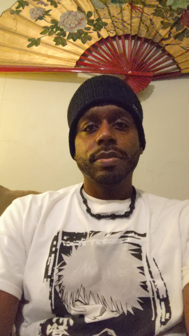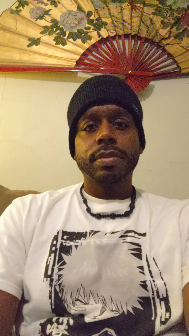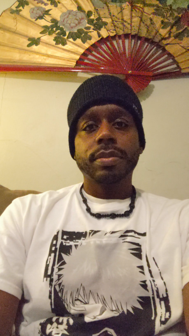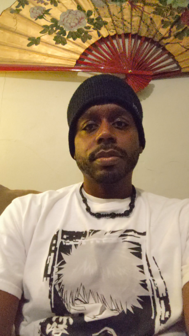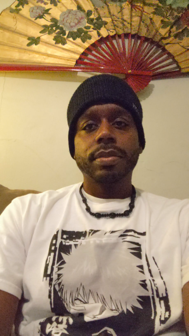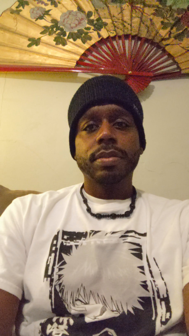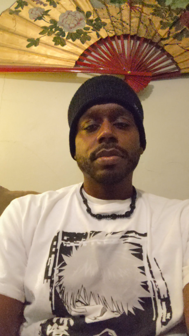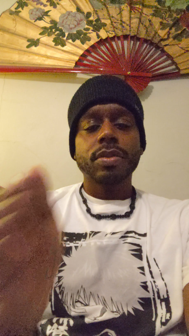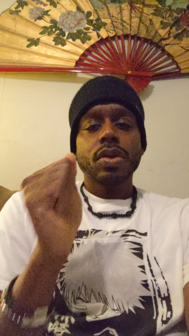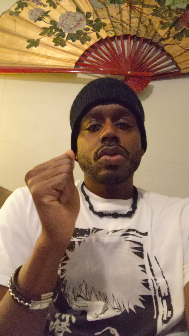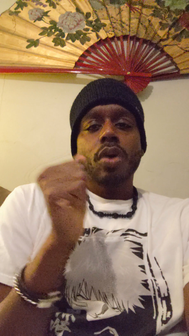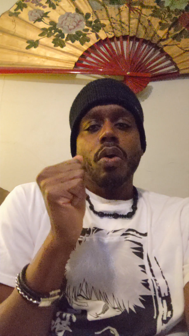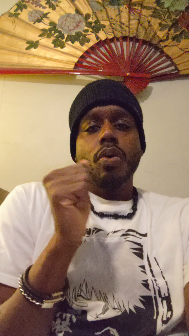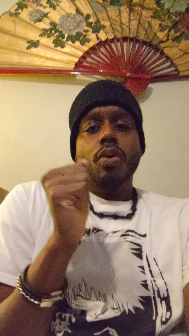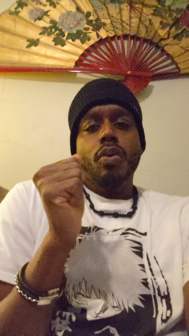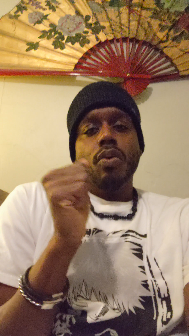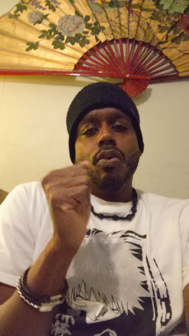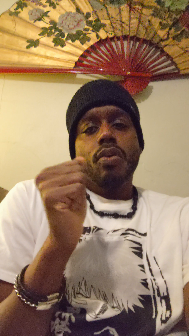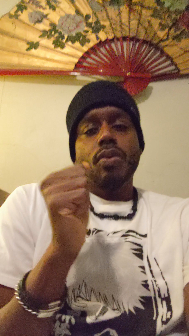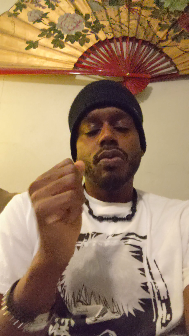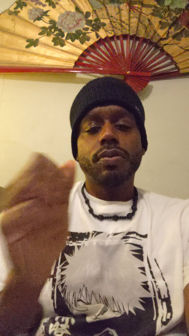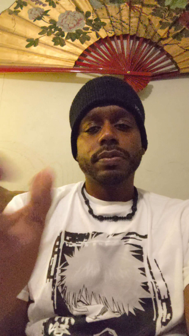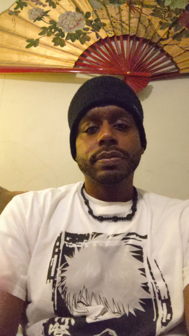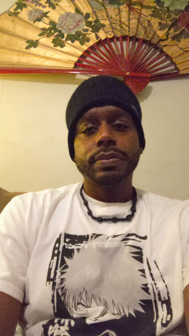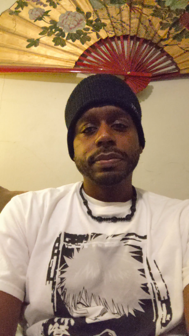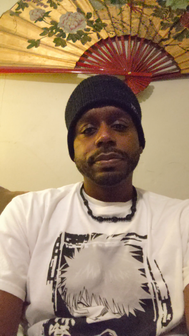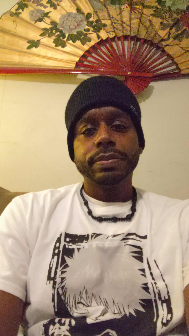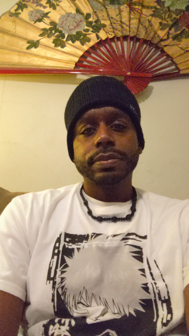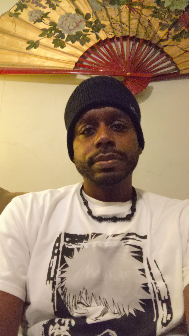cold